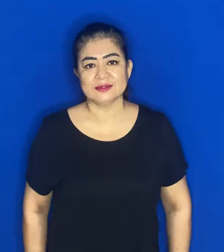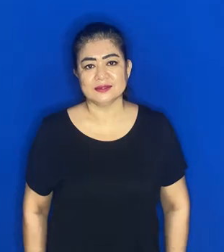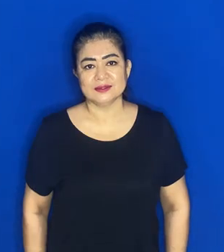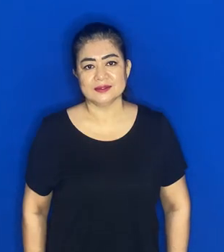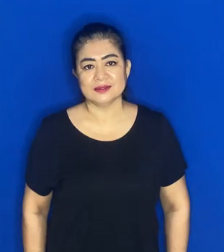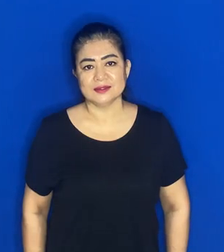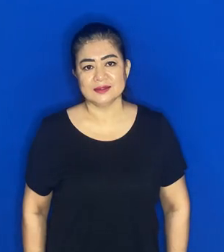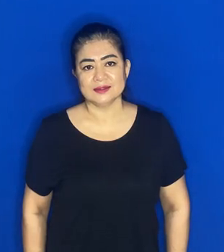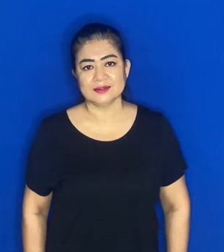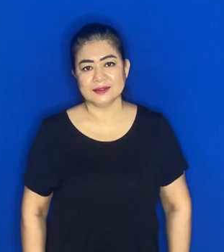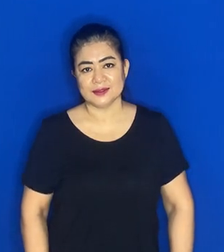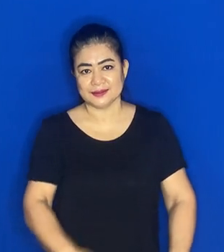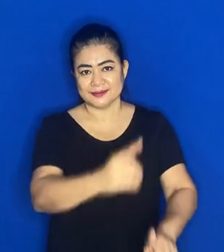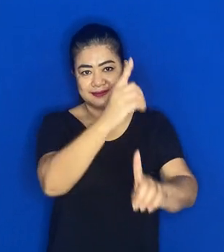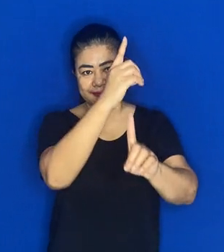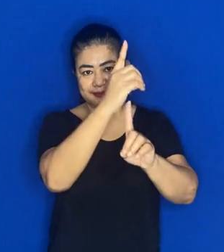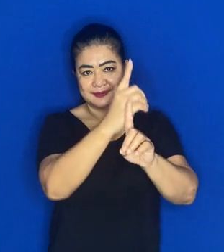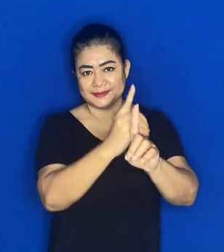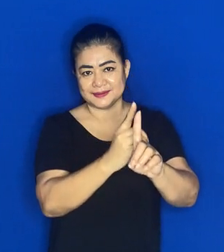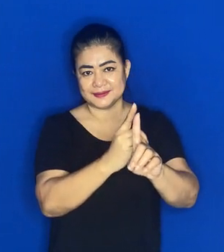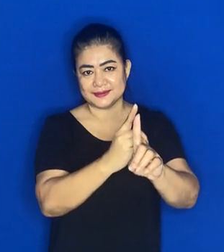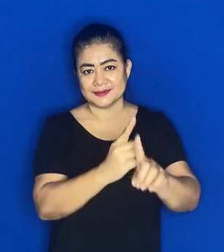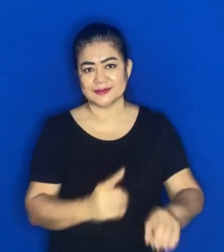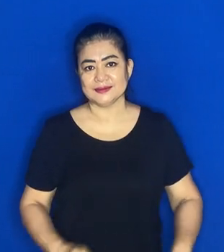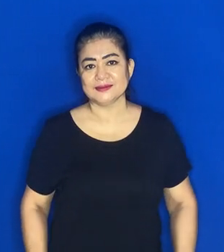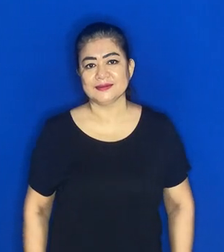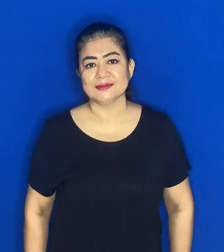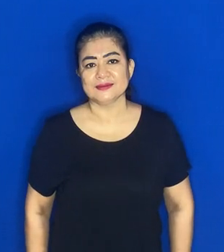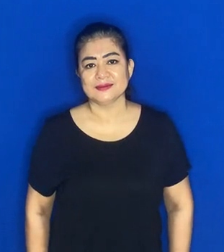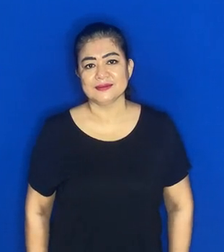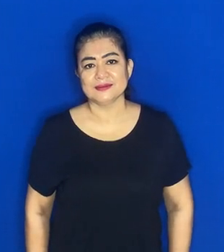december